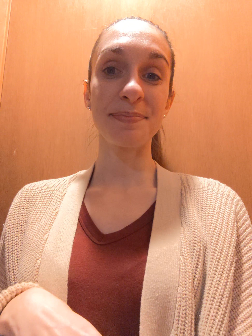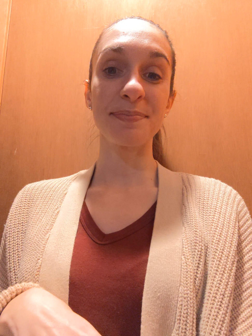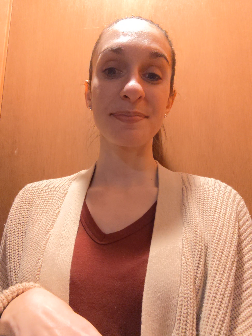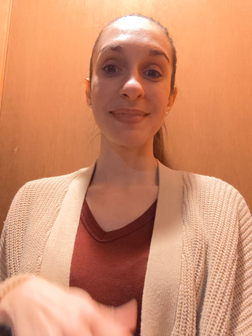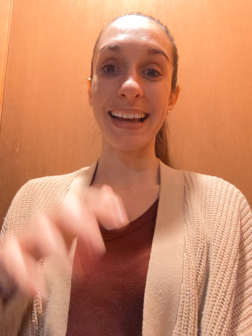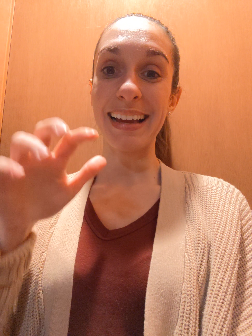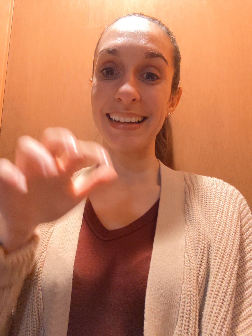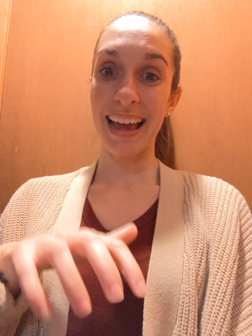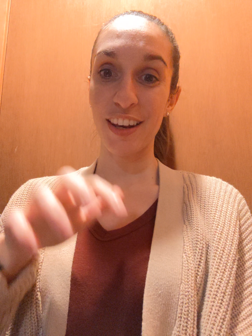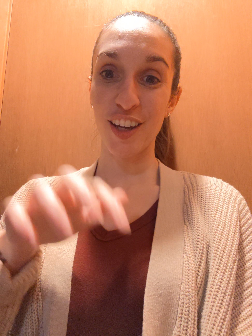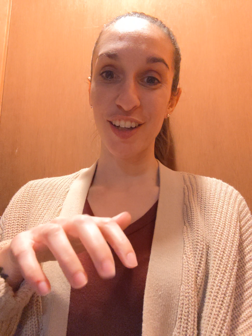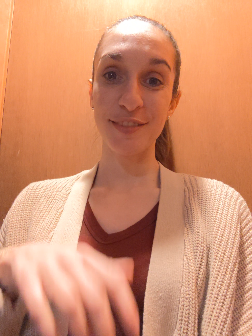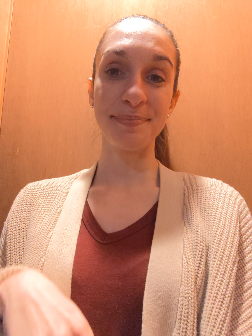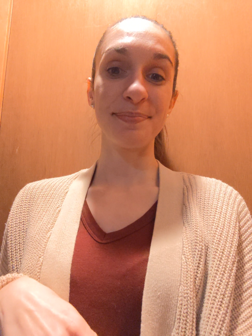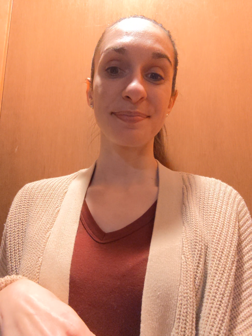alligator